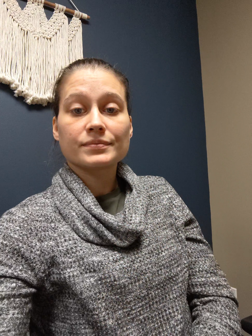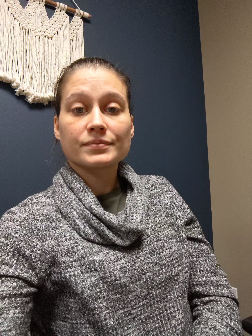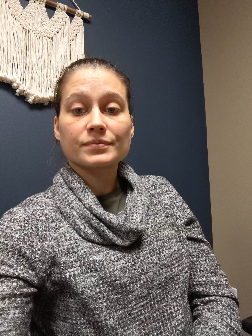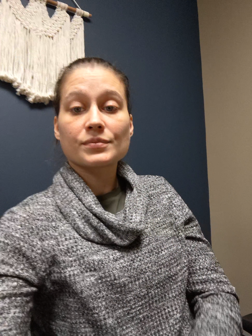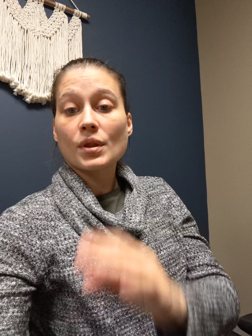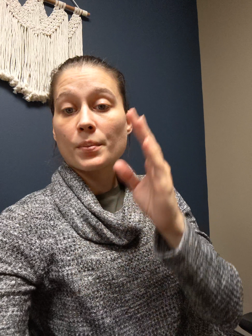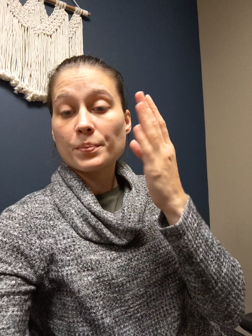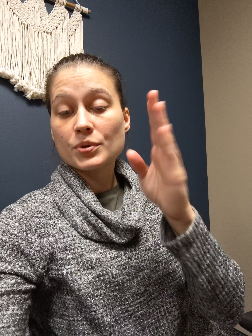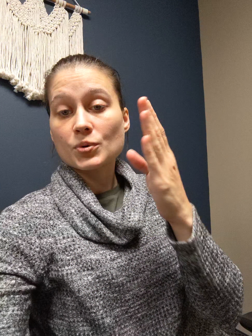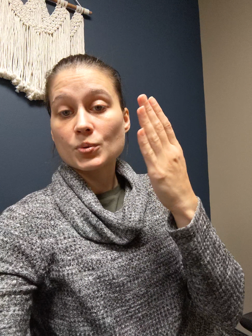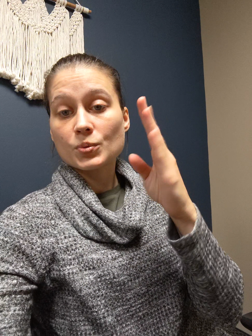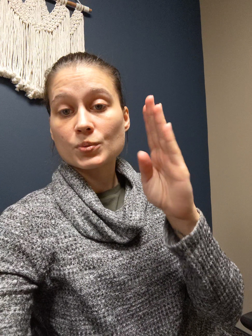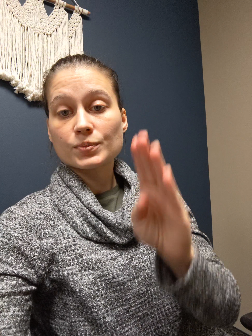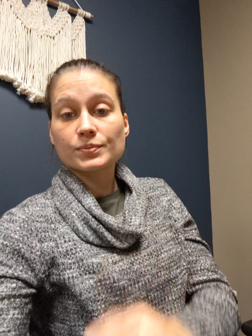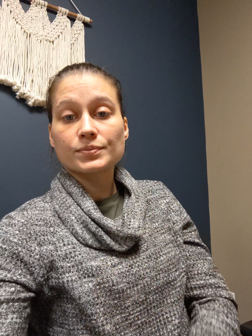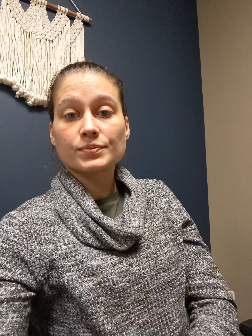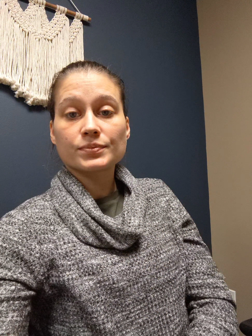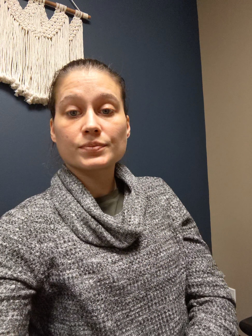blue